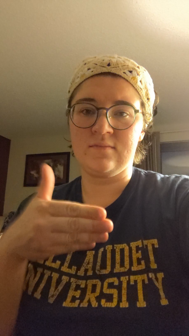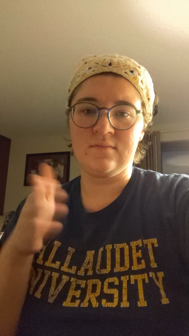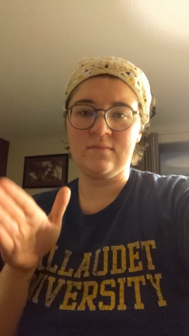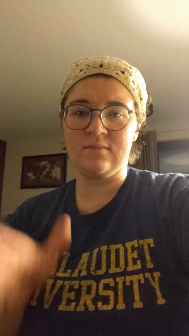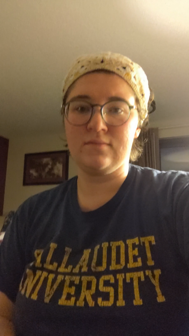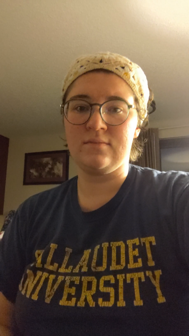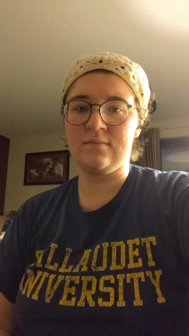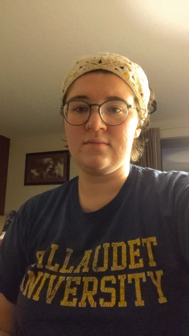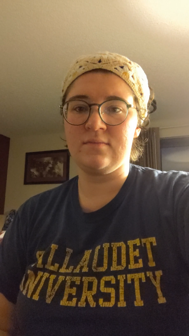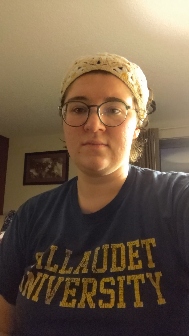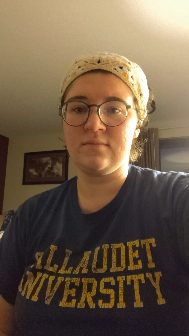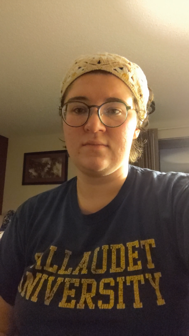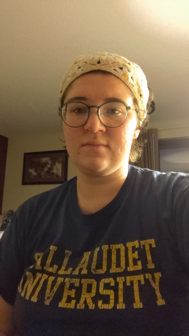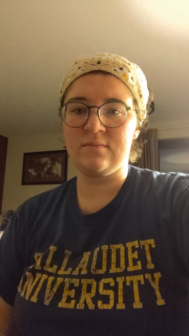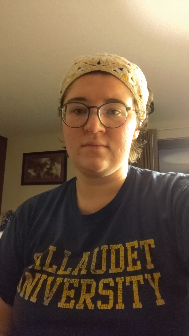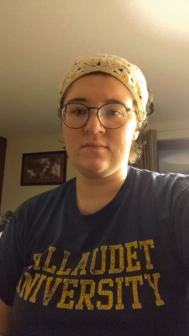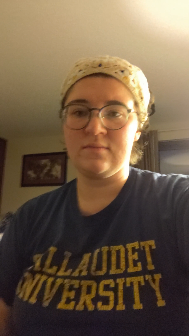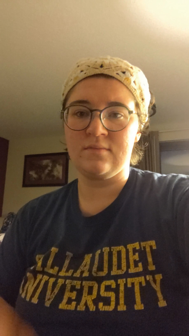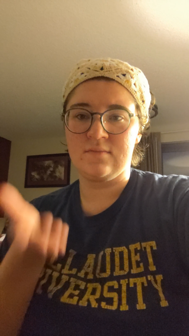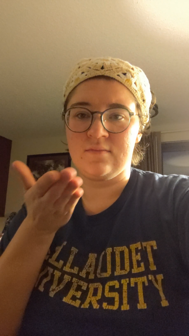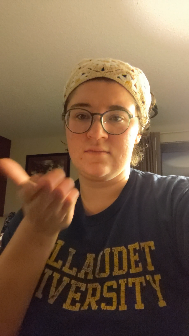oven